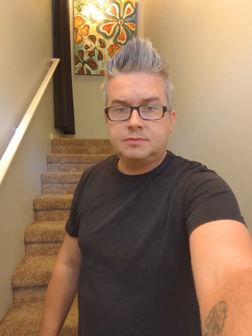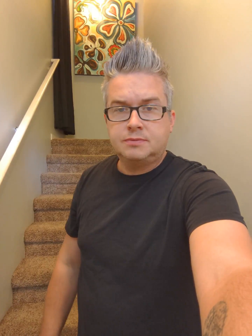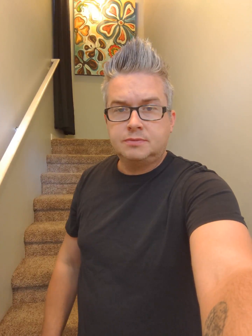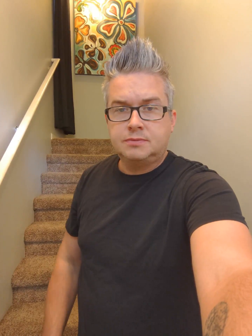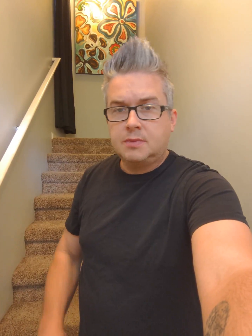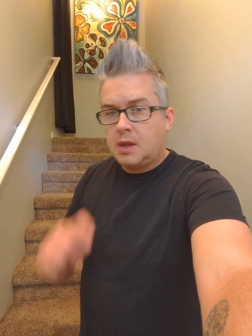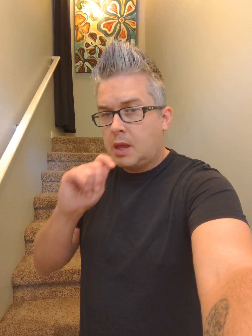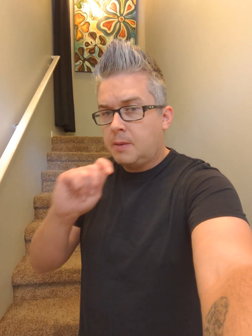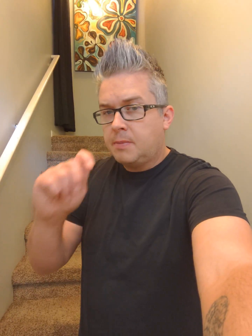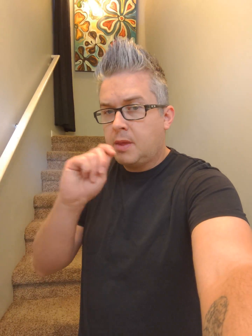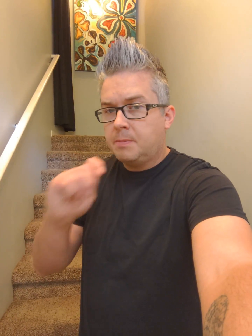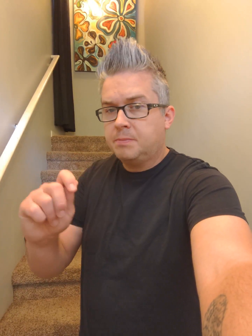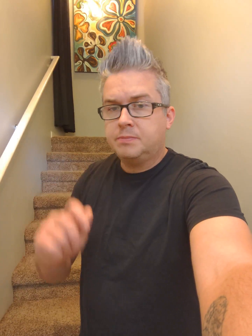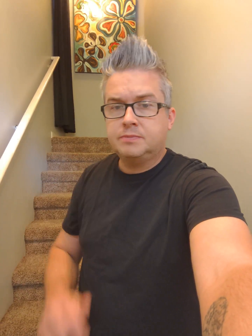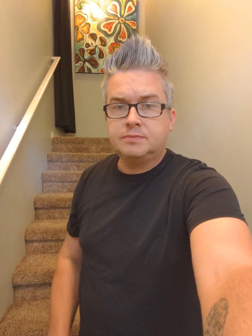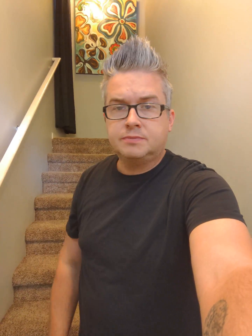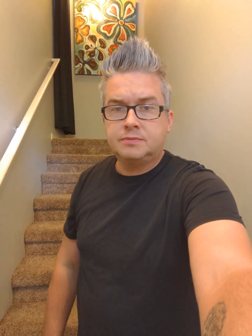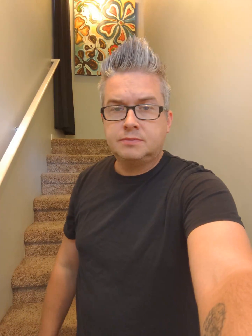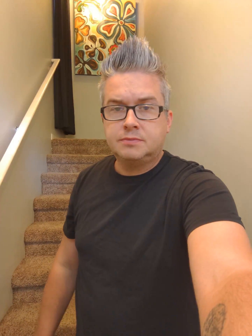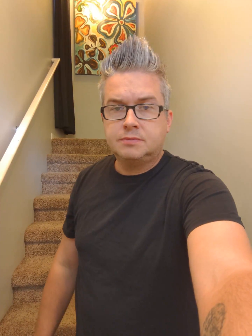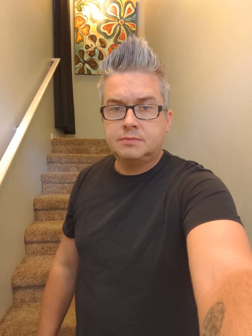popsicle